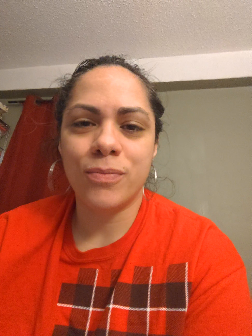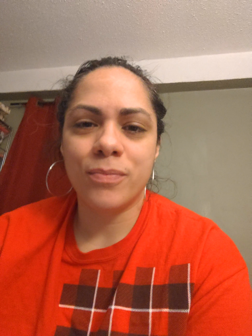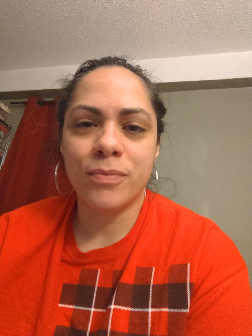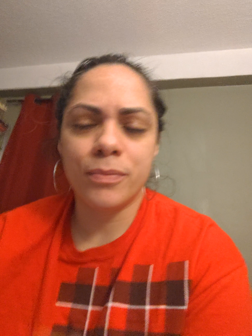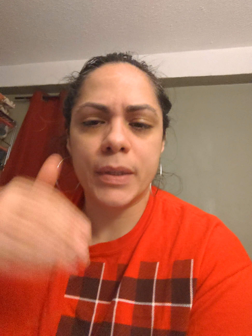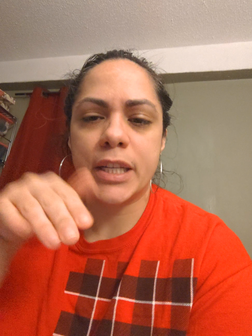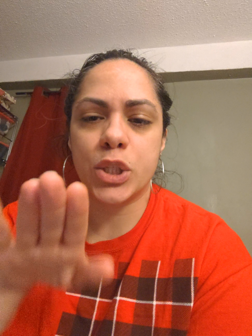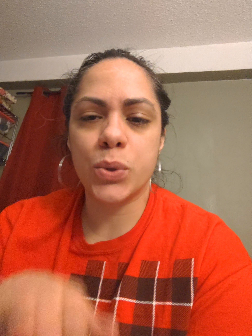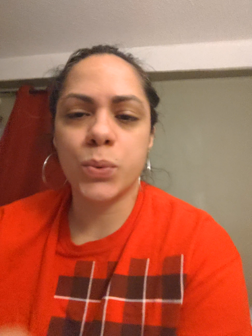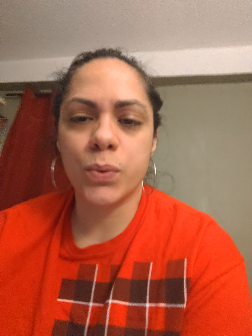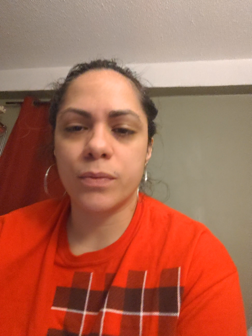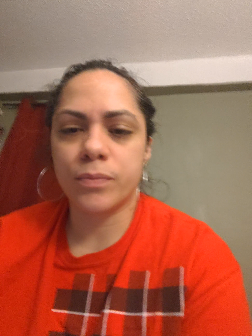into